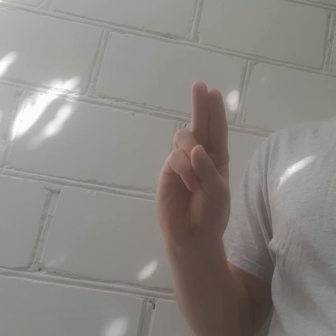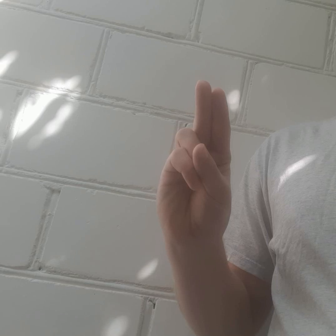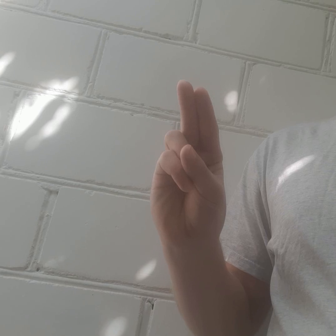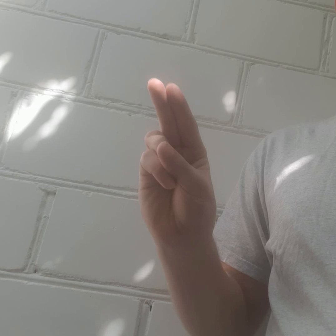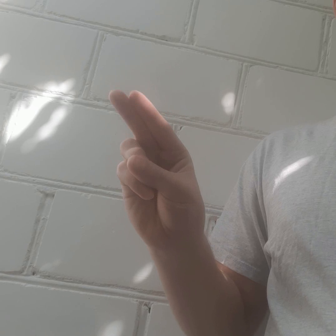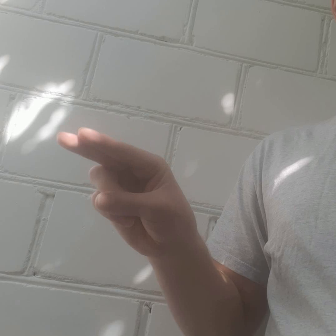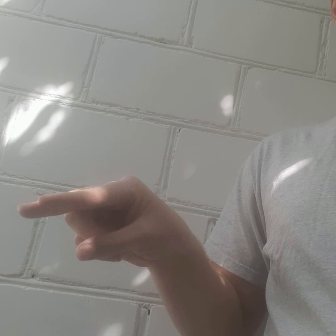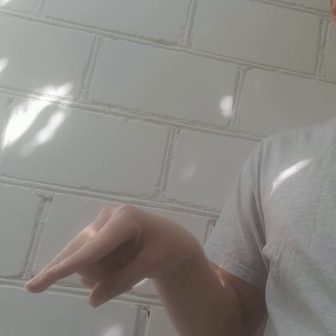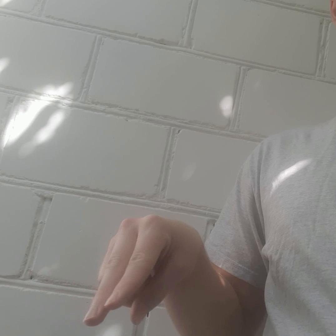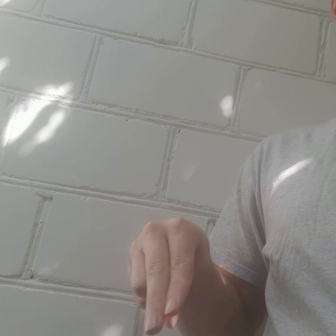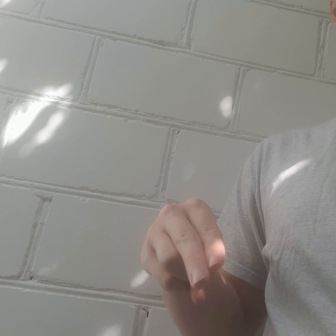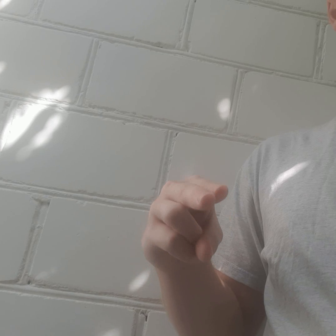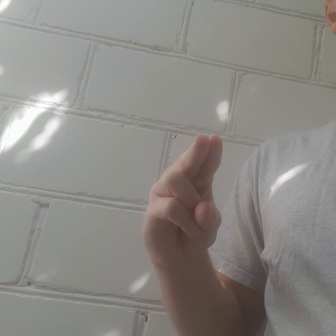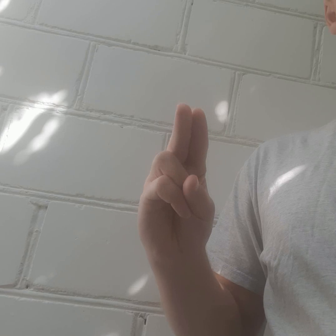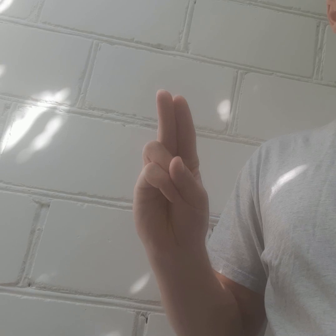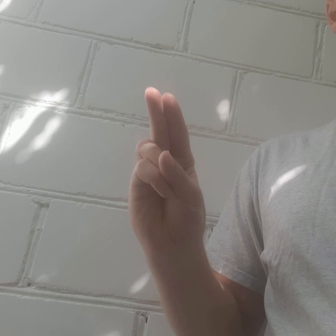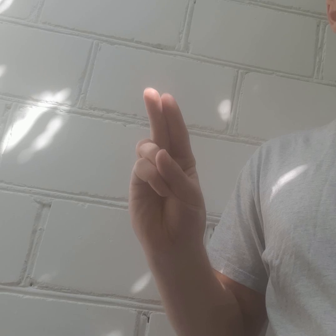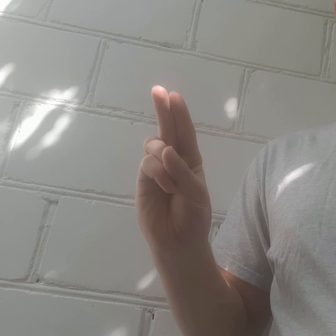Д